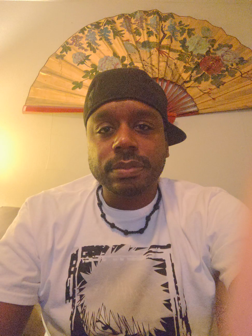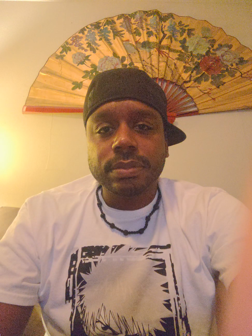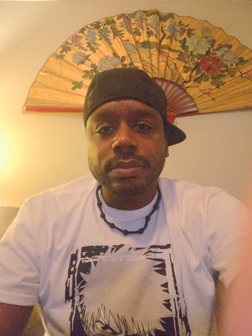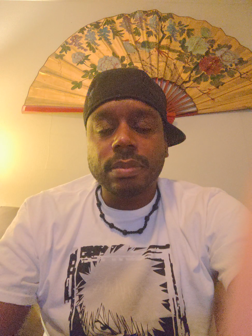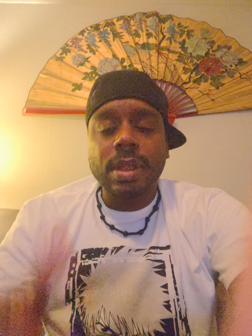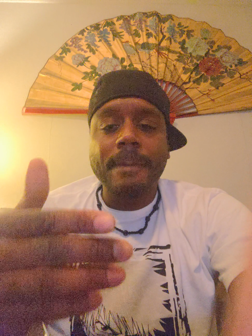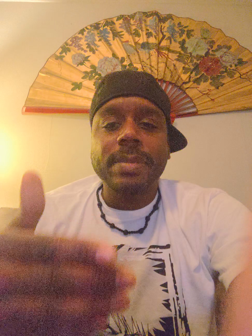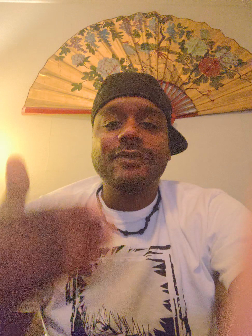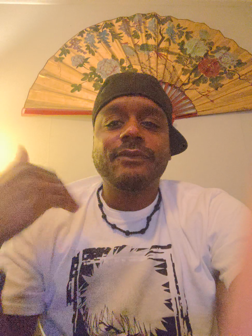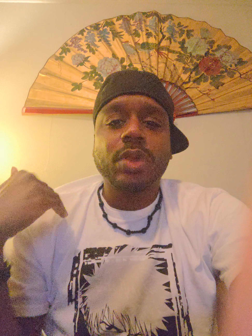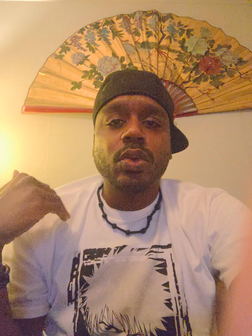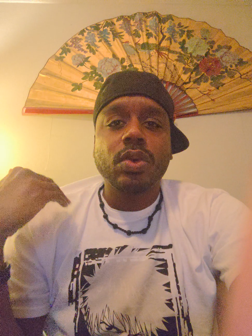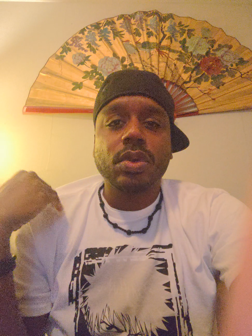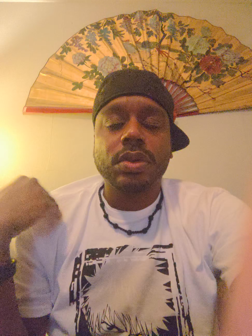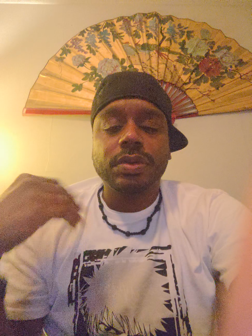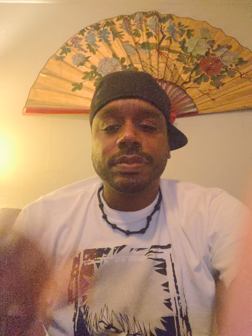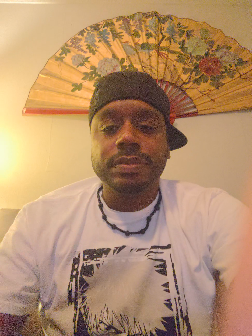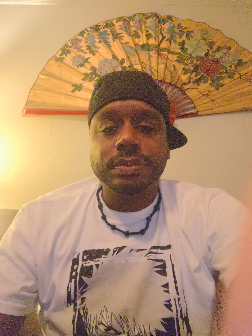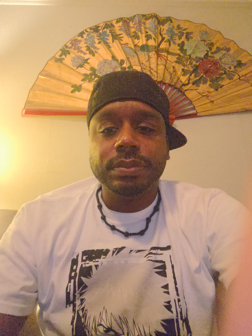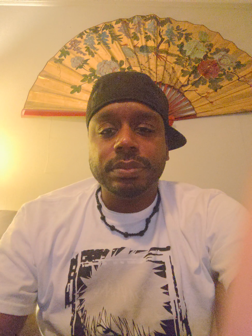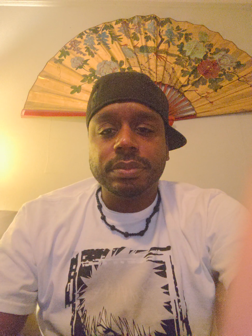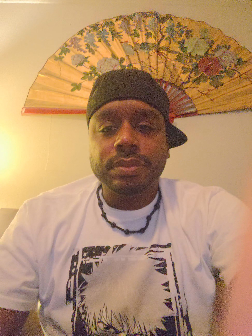before